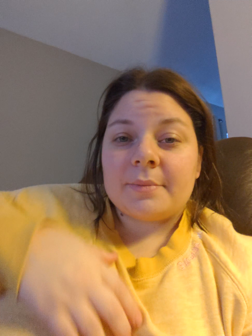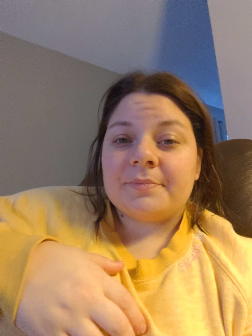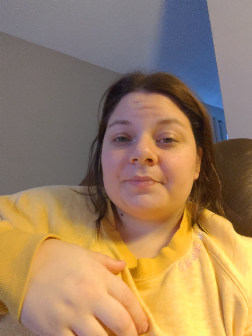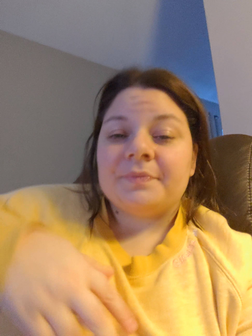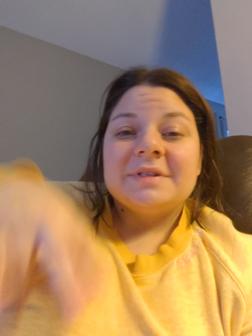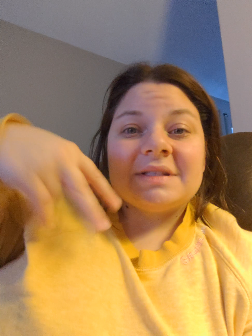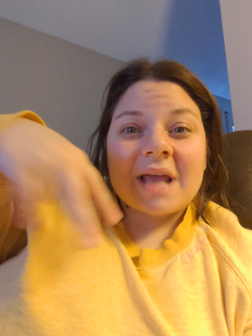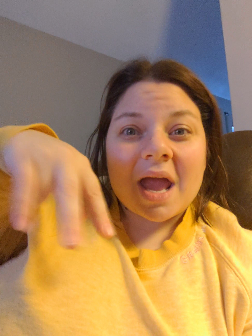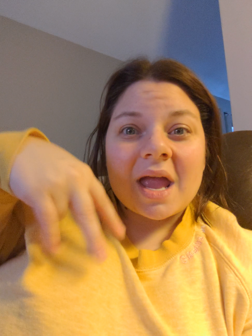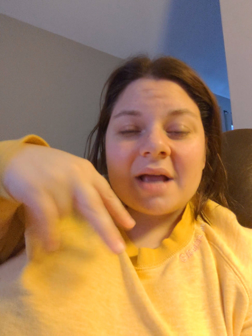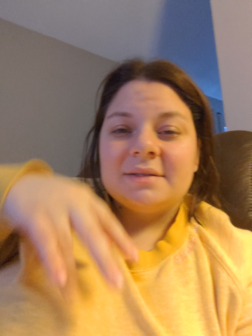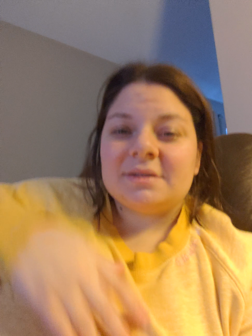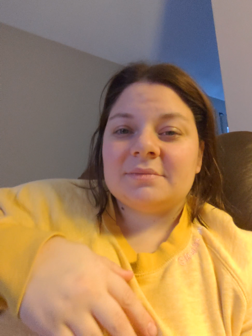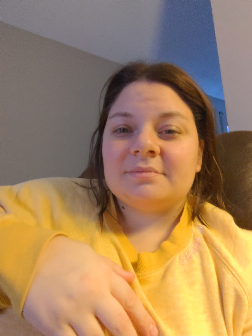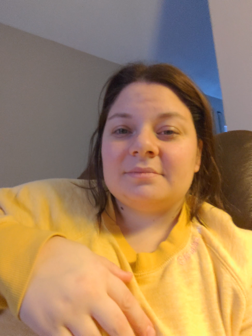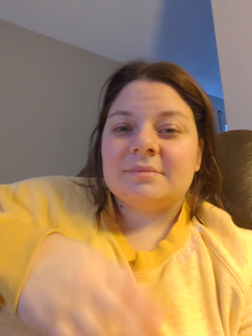dance